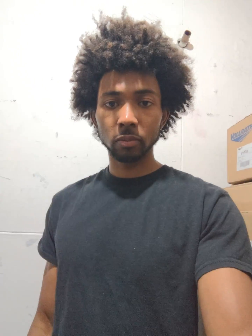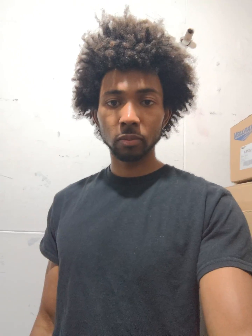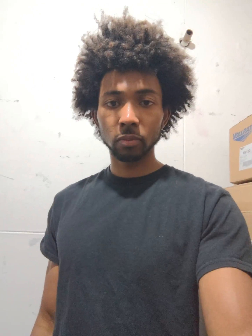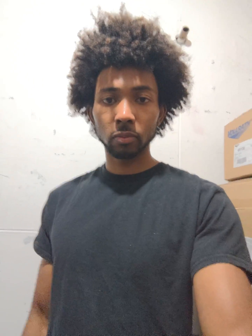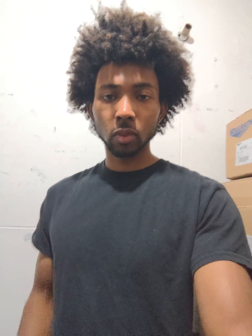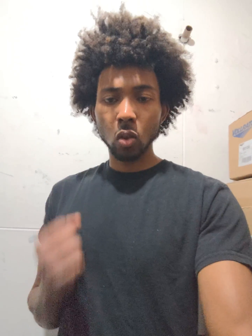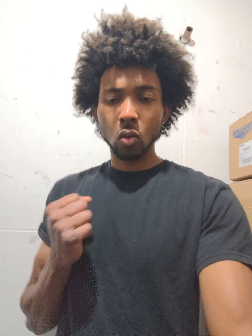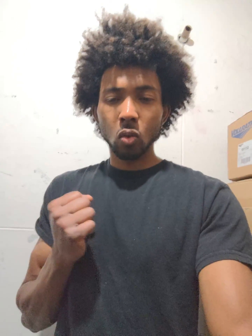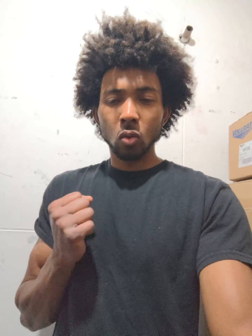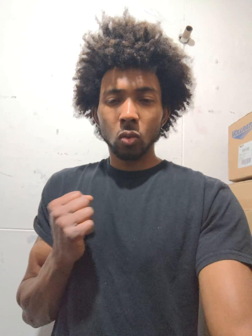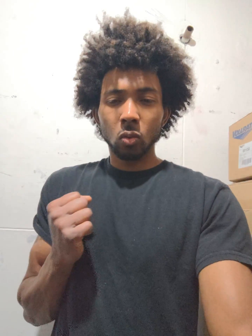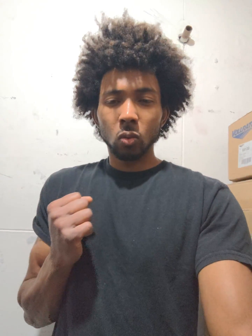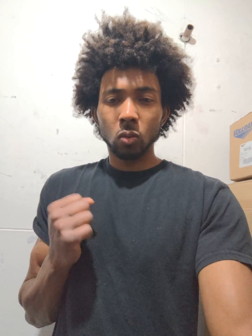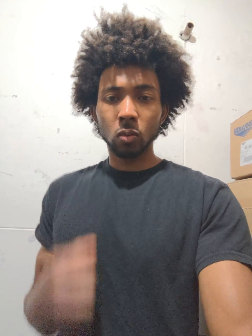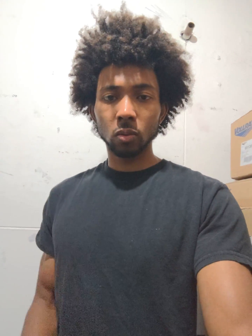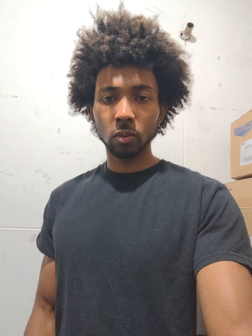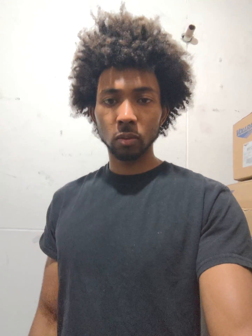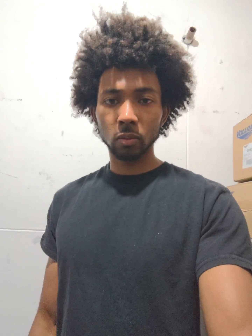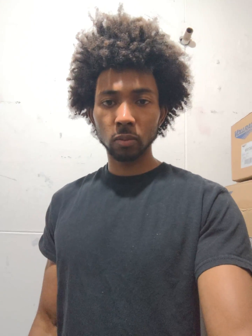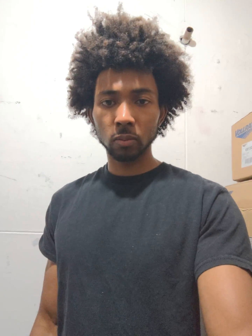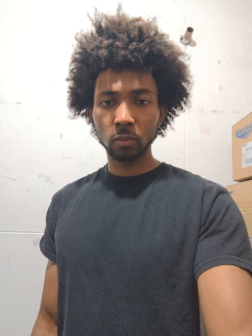cold